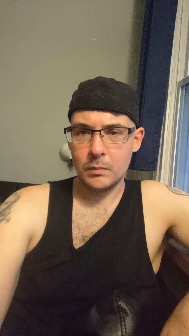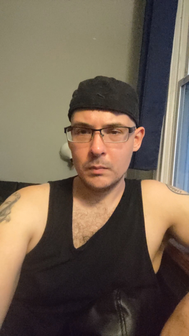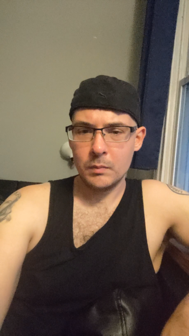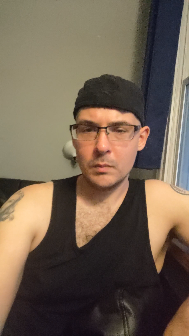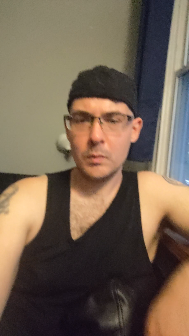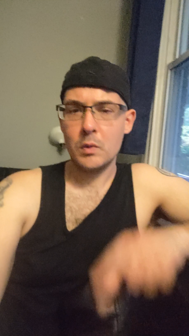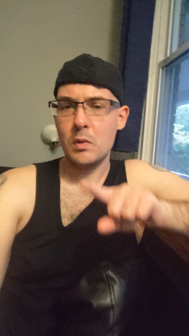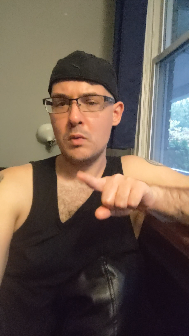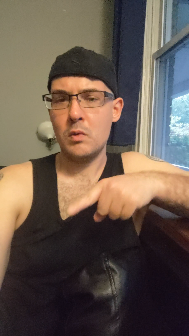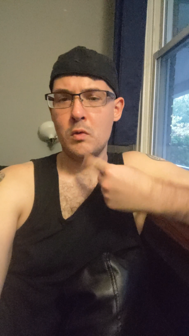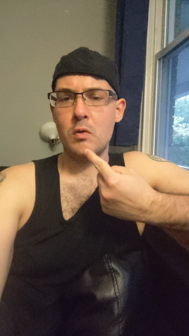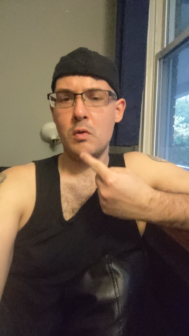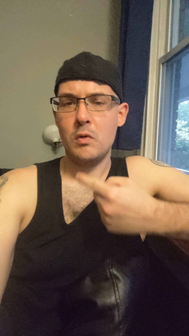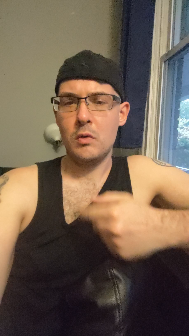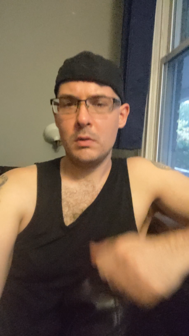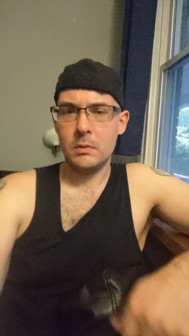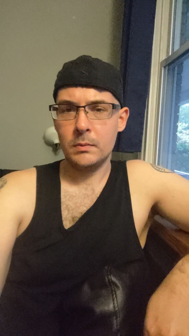long